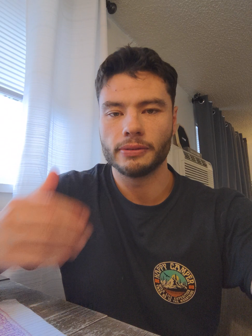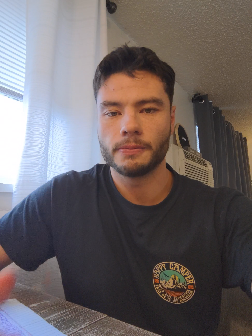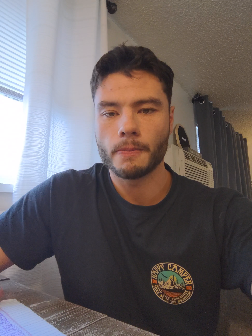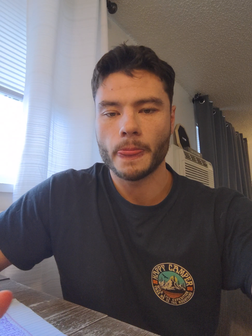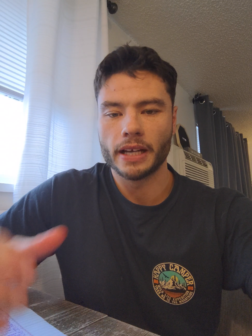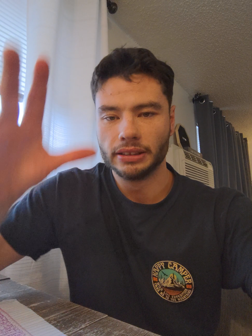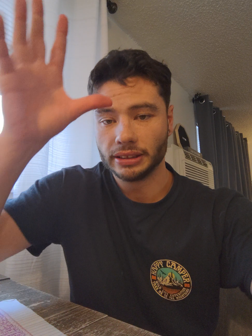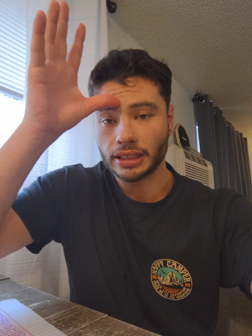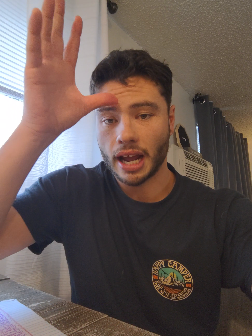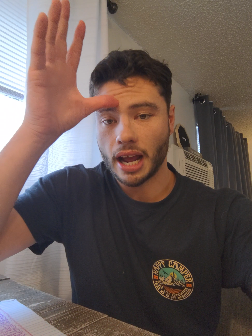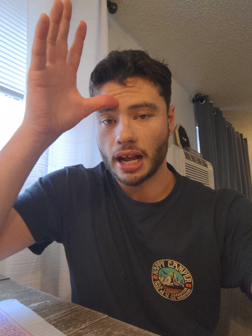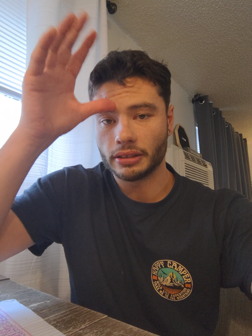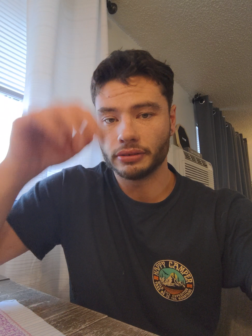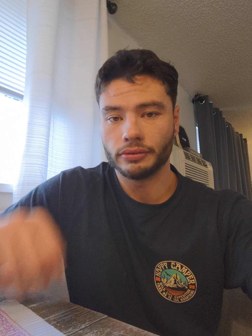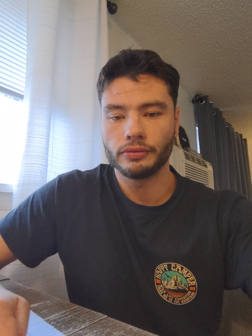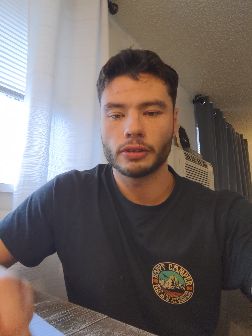dad